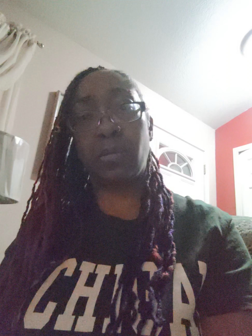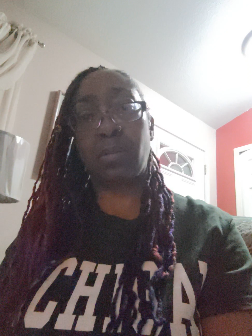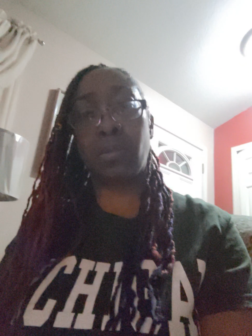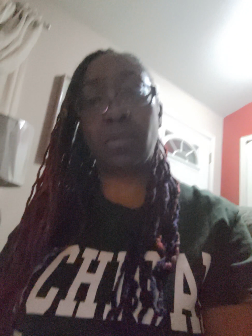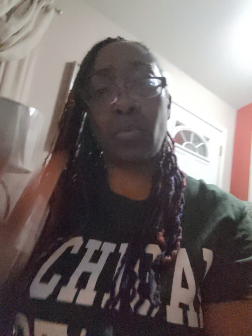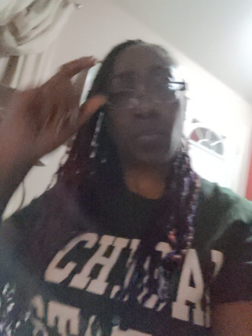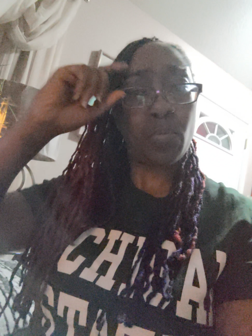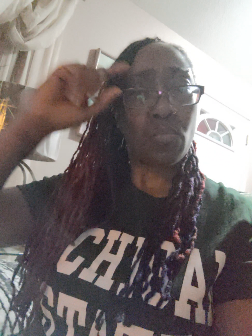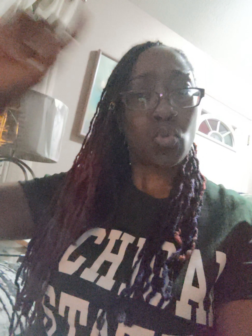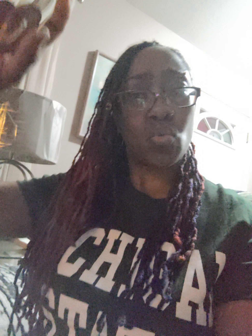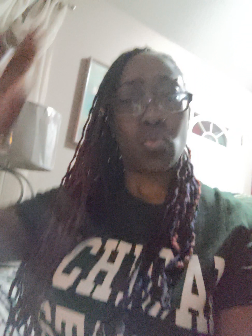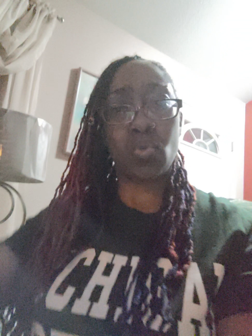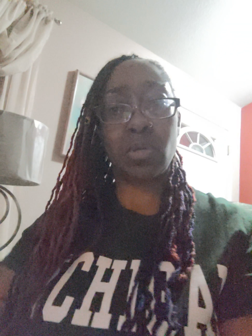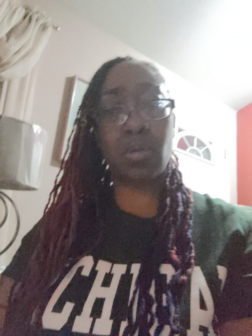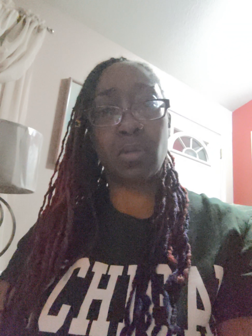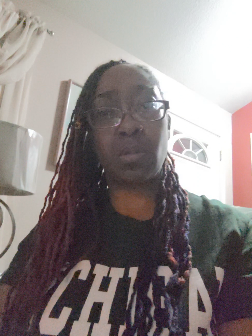moon